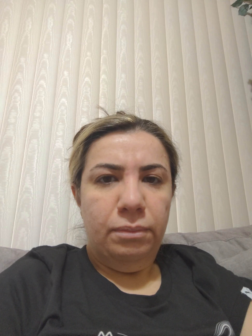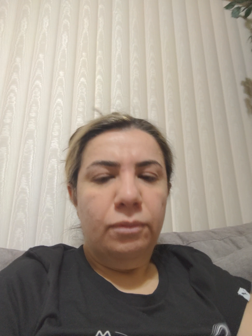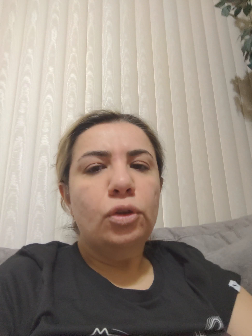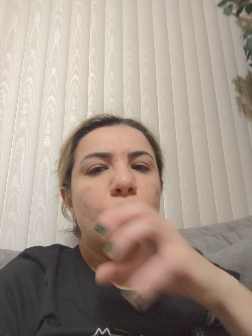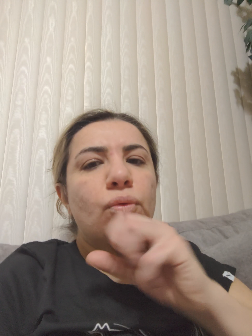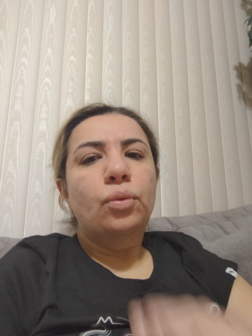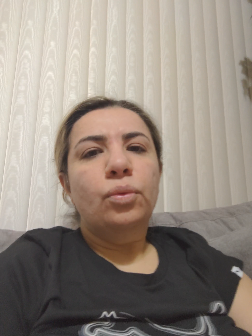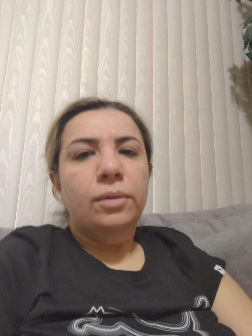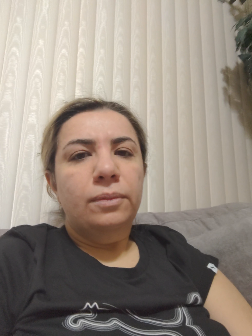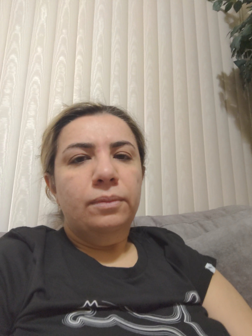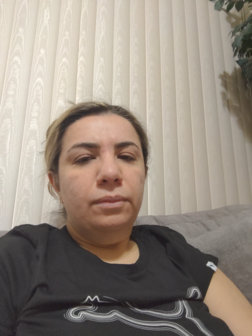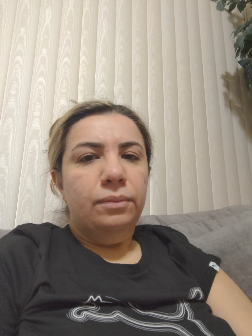old